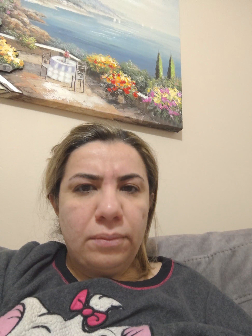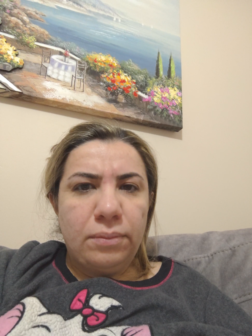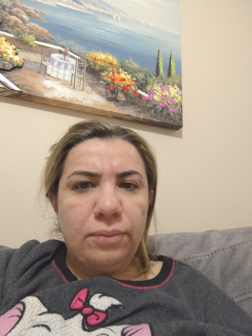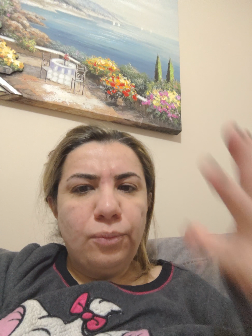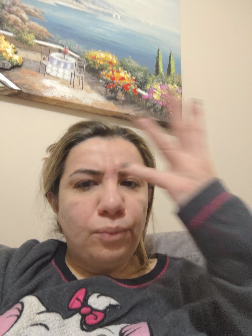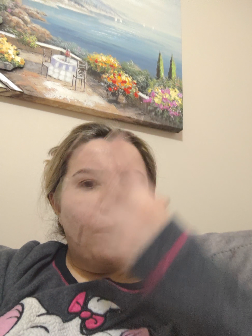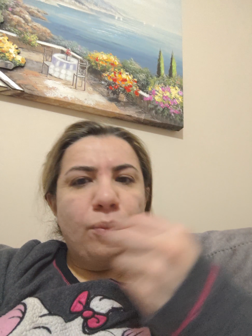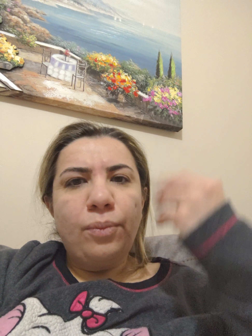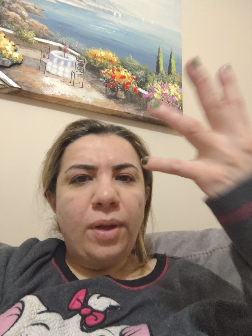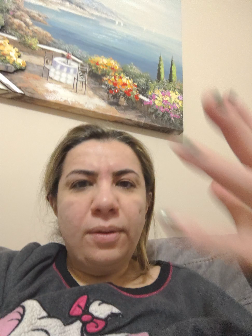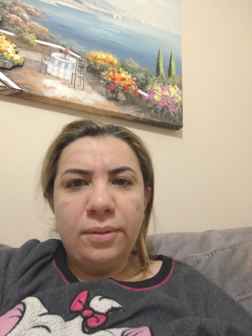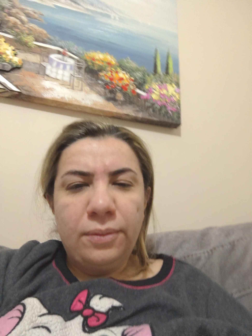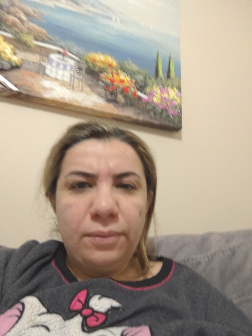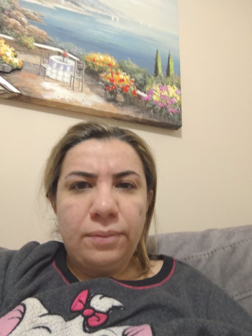pretty